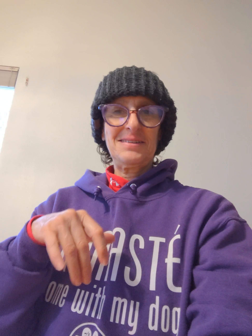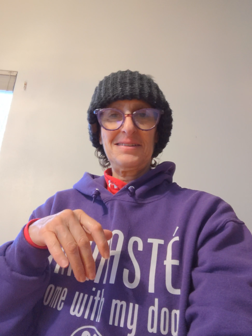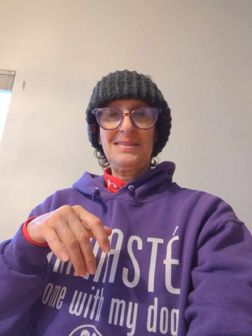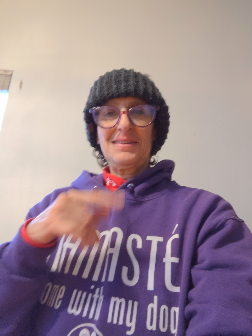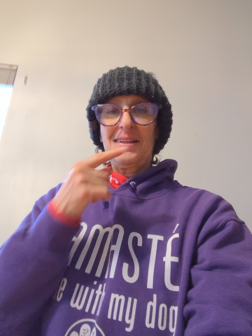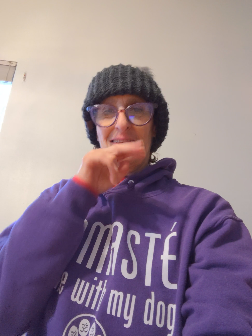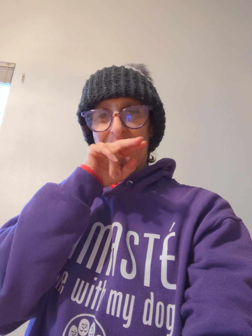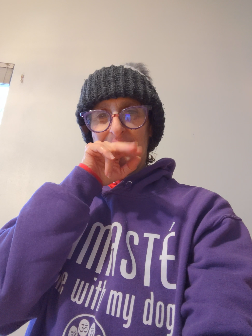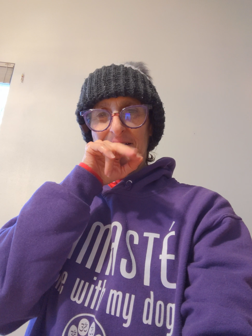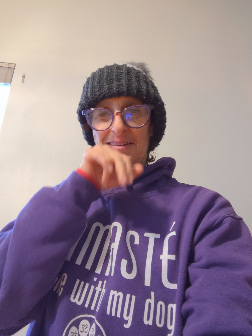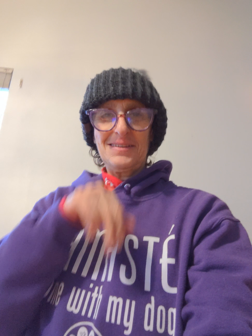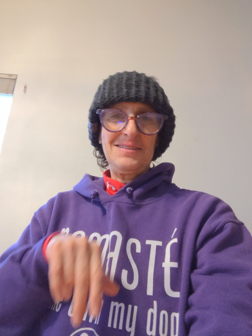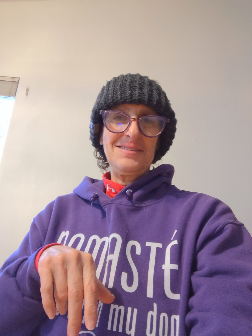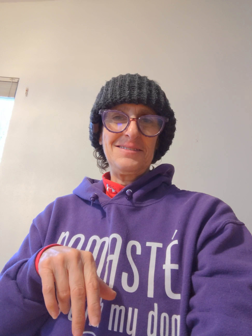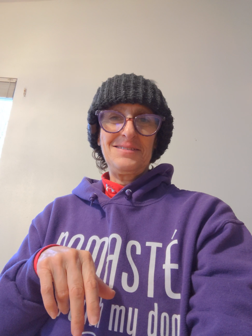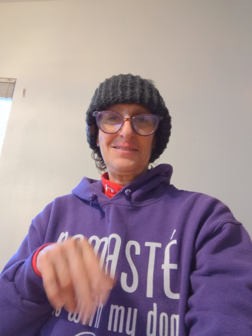tongue